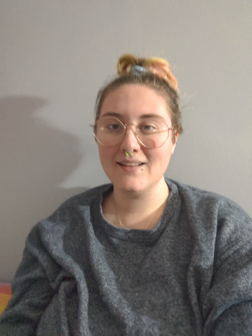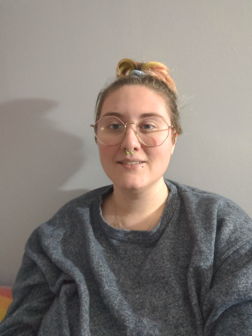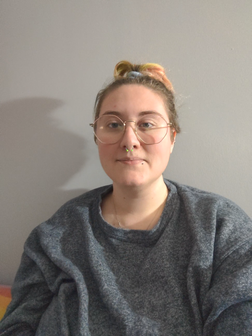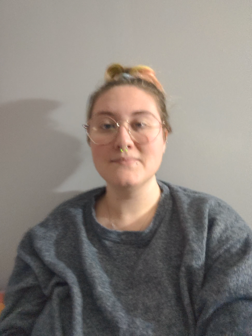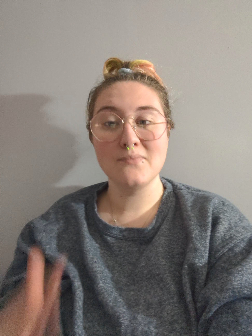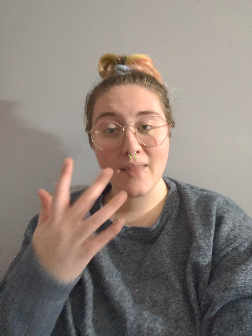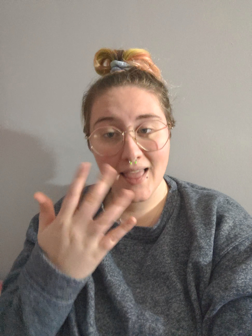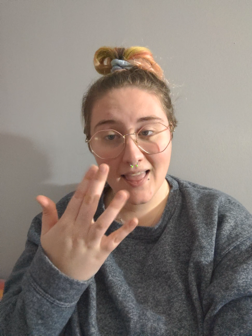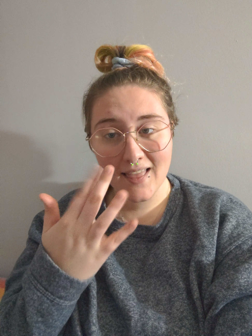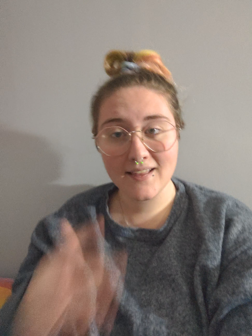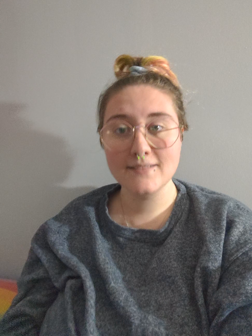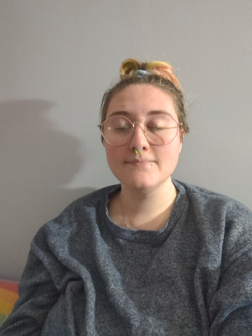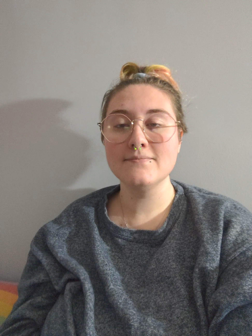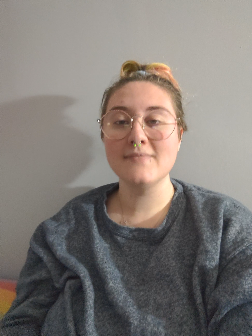wait